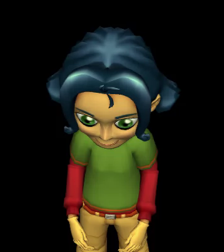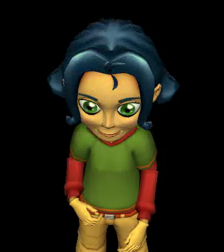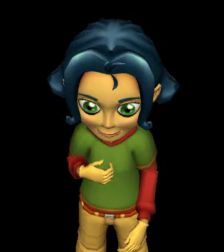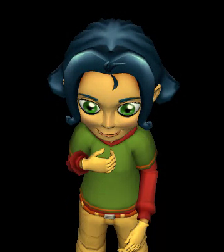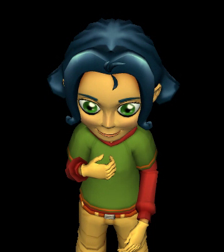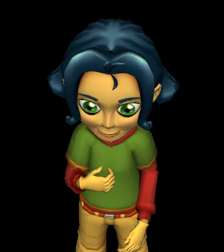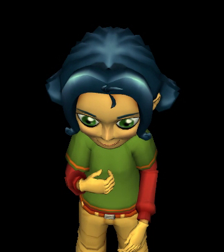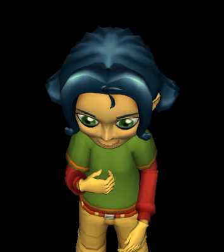غني